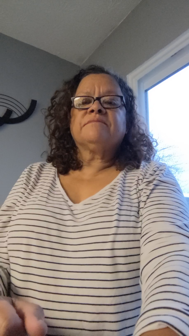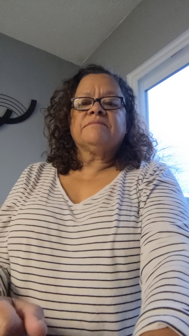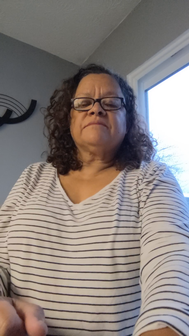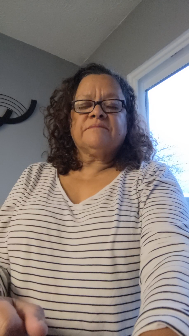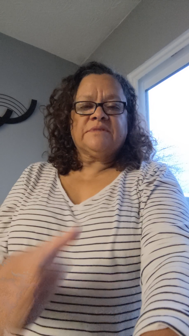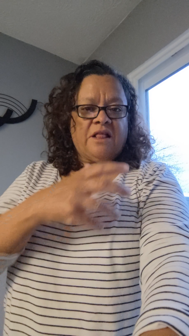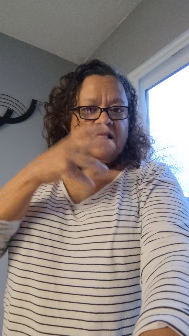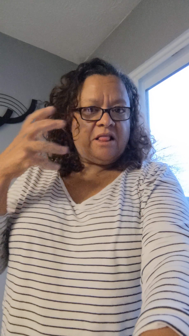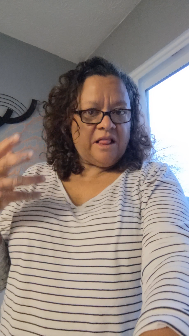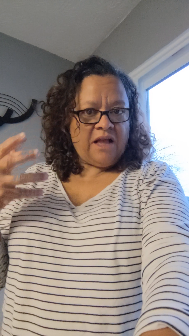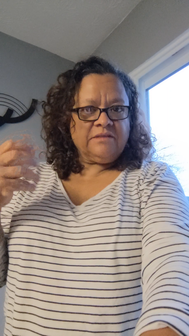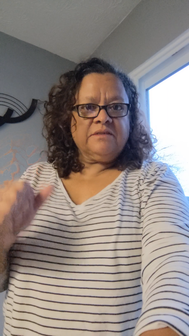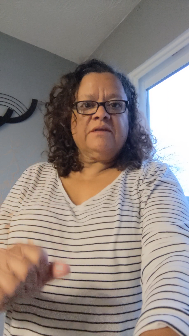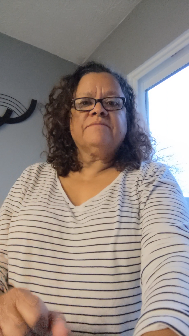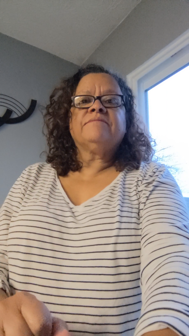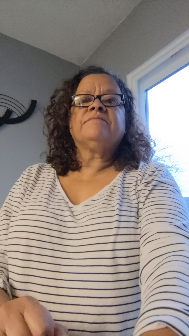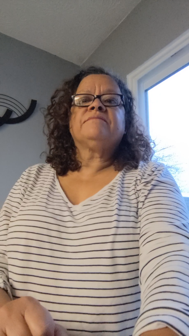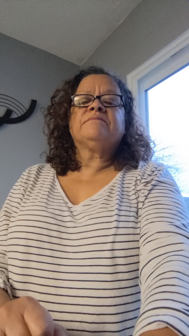a lot